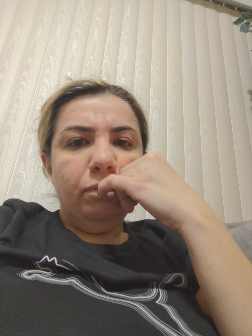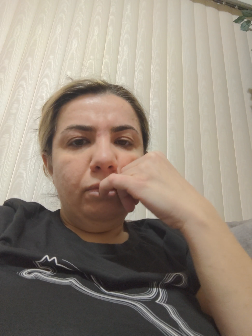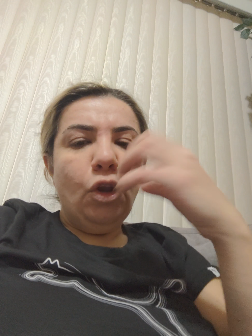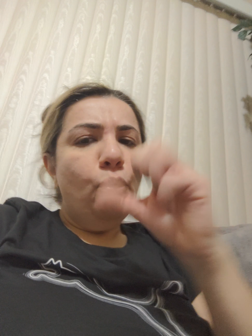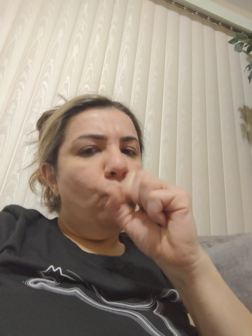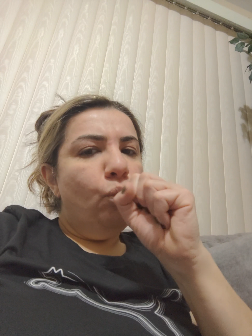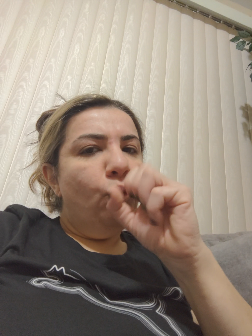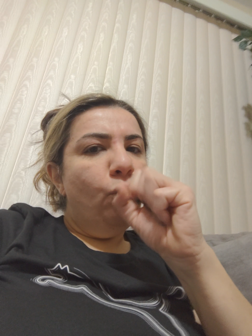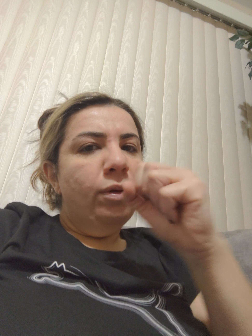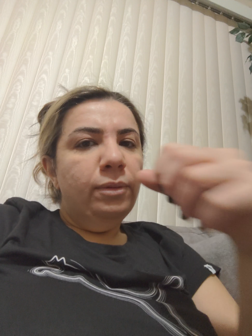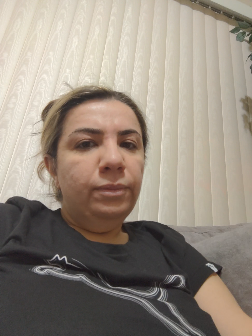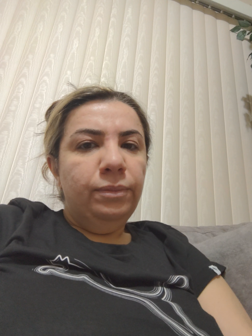orange